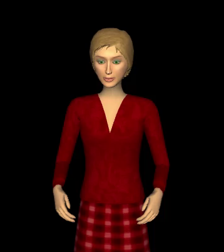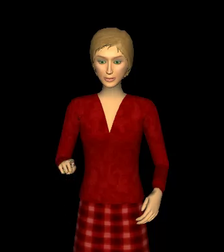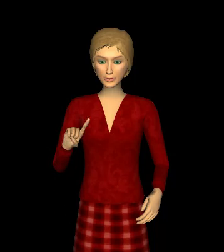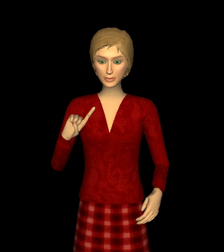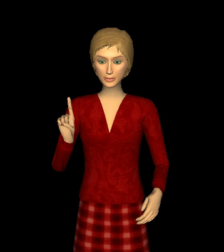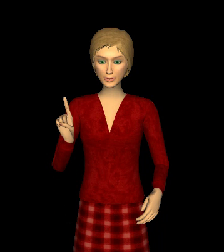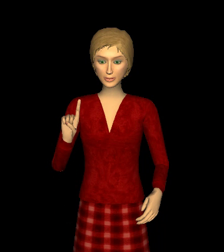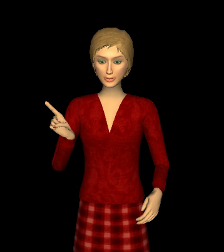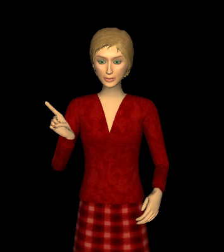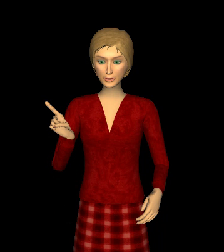لا